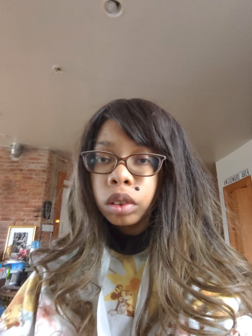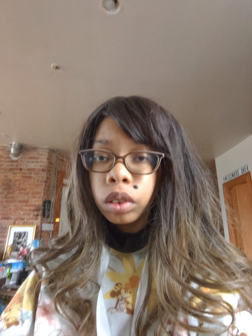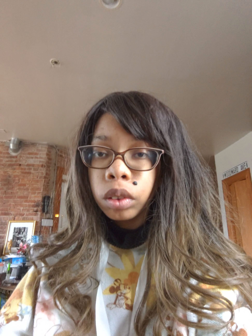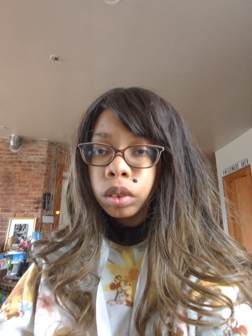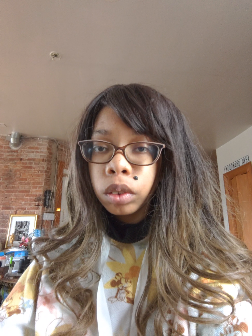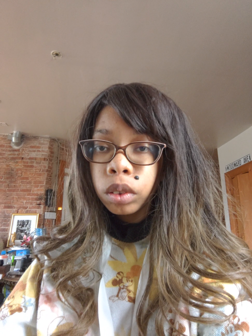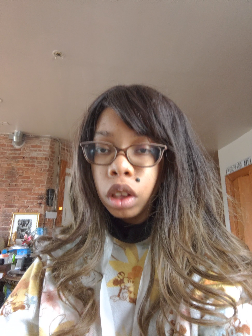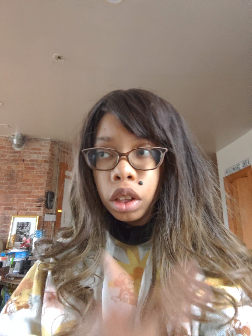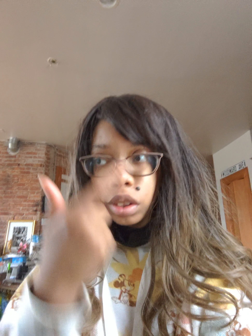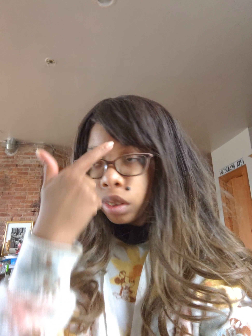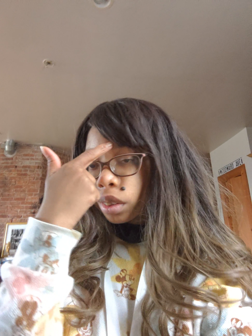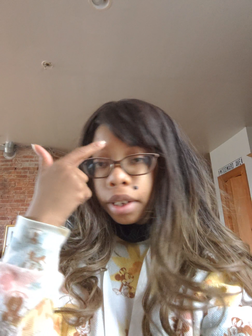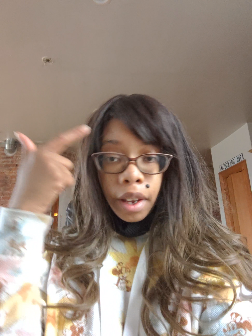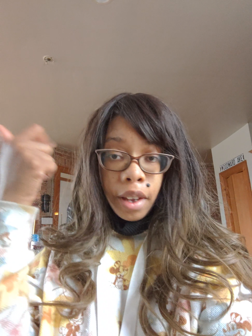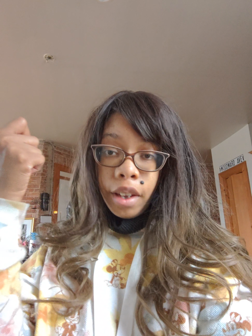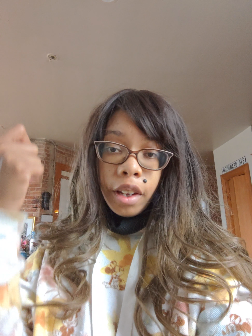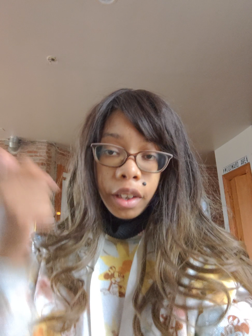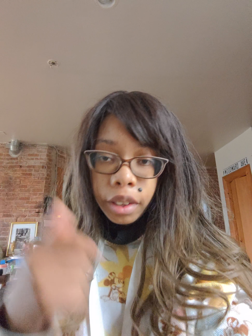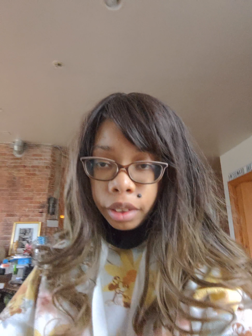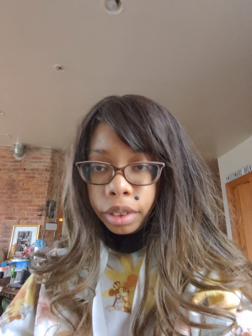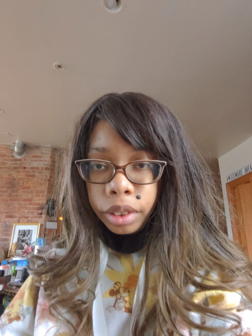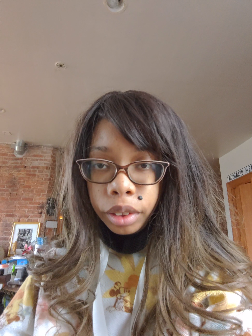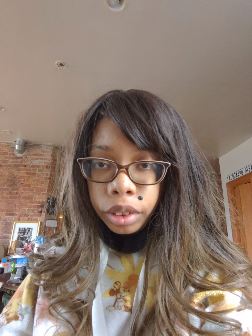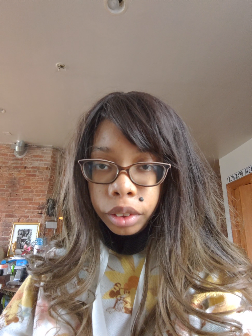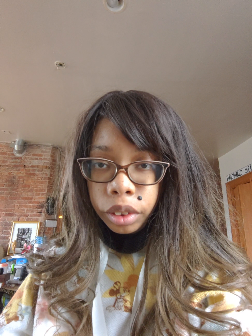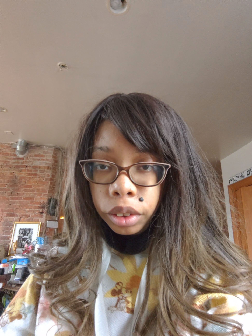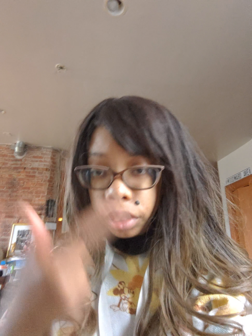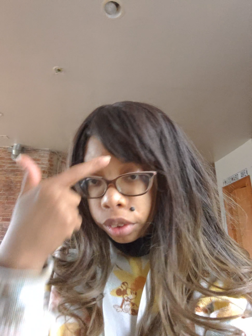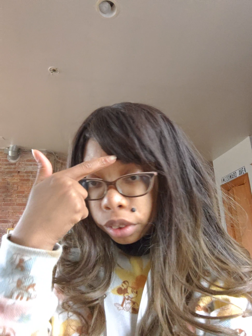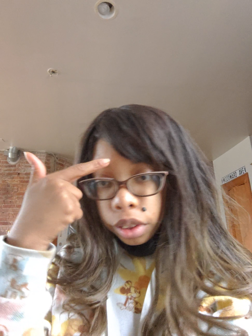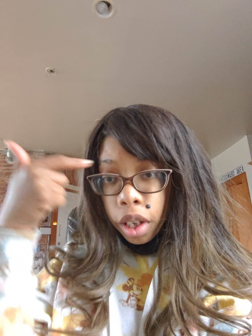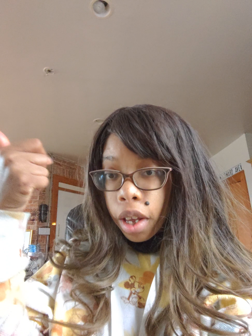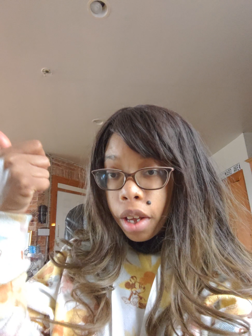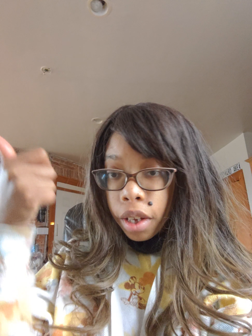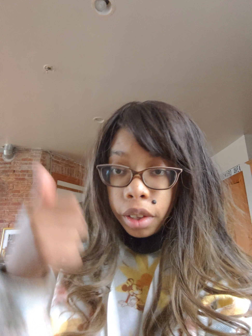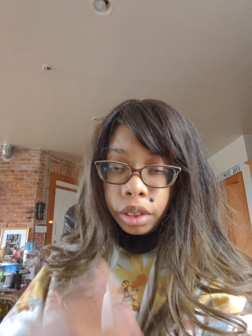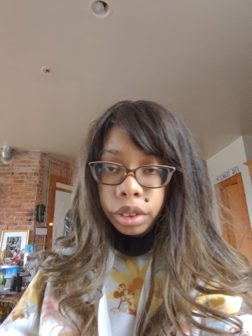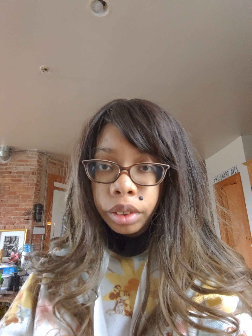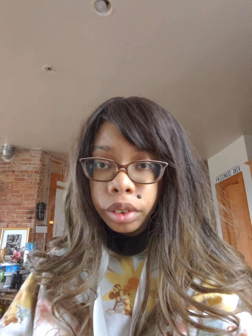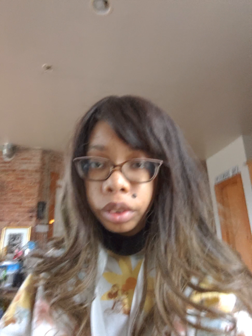because